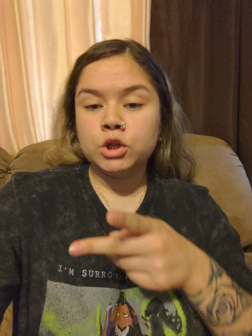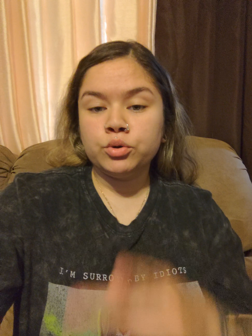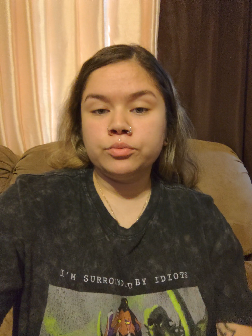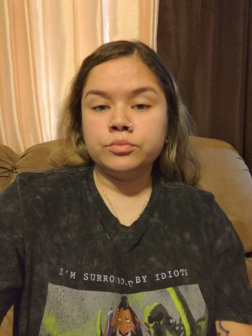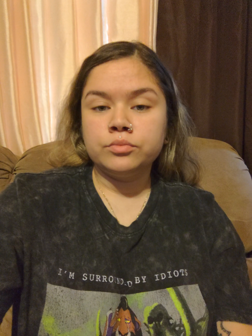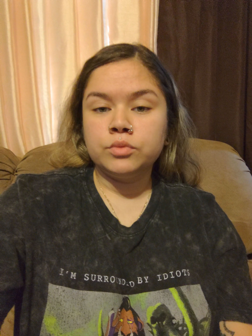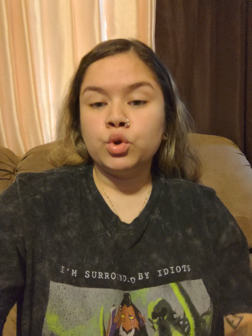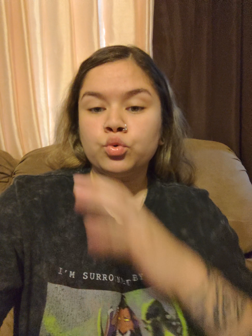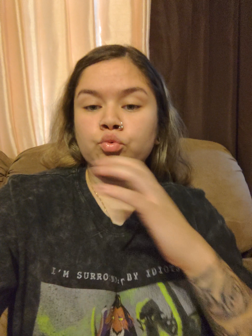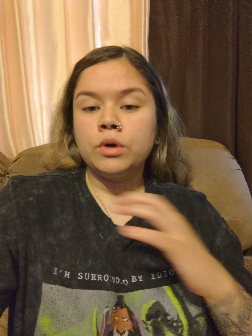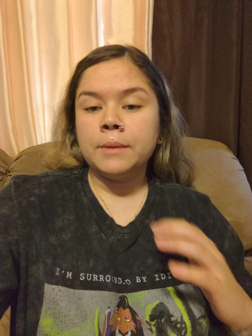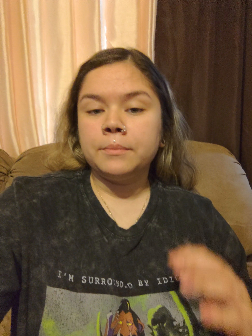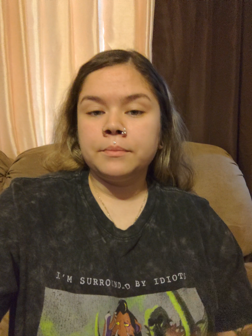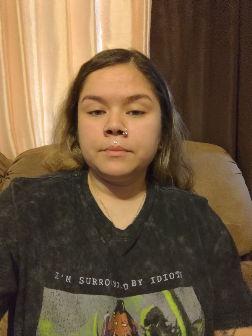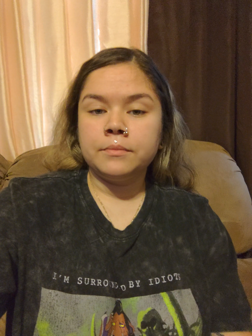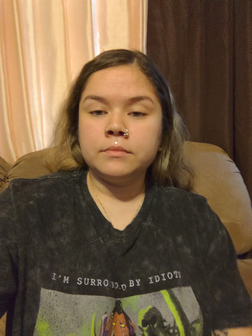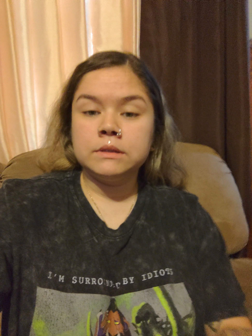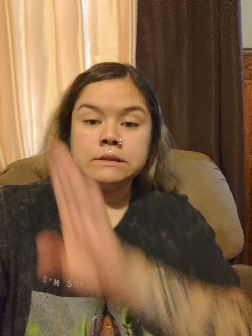grapes